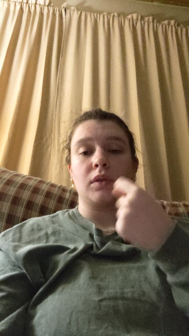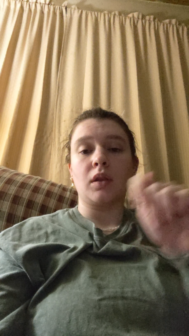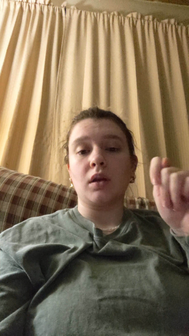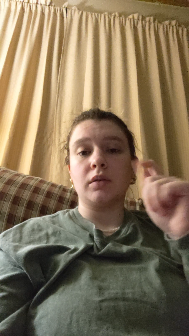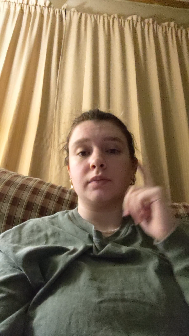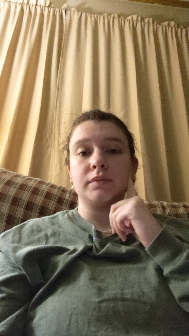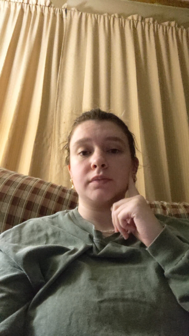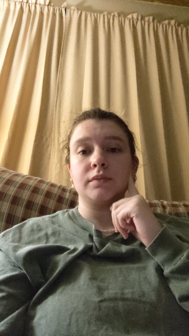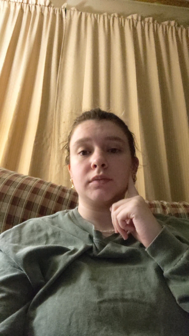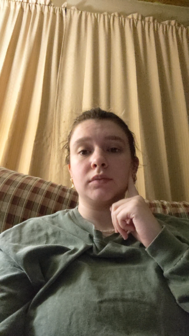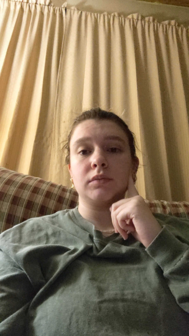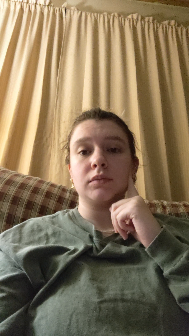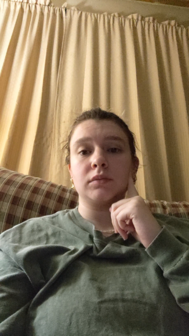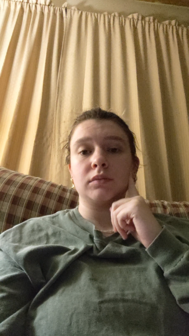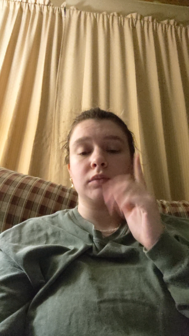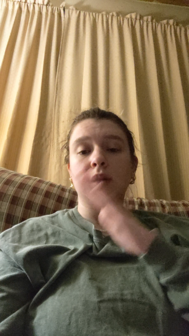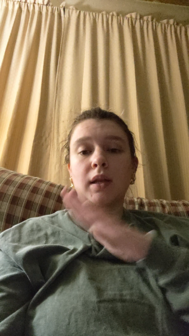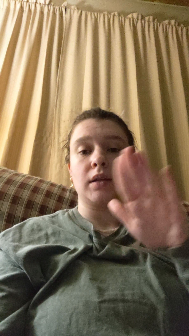nice